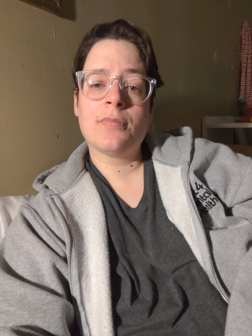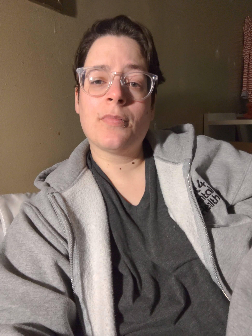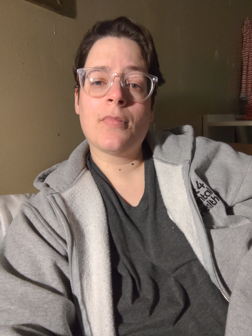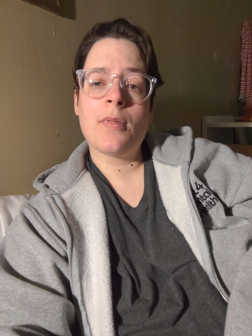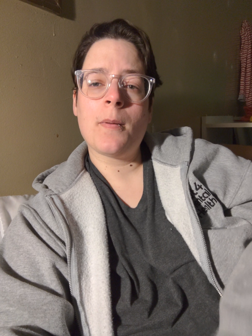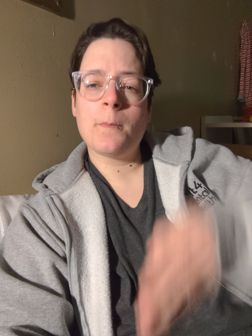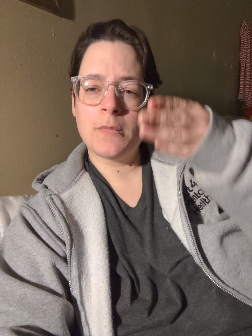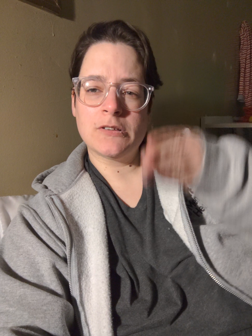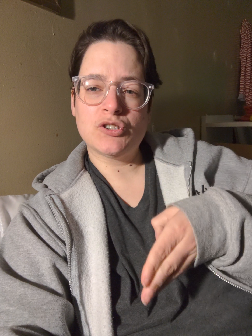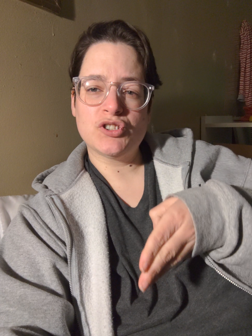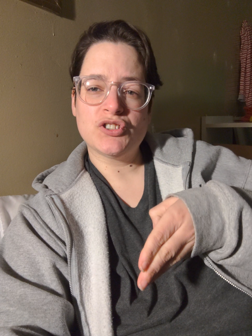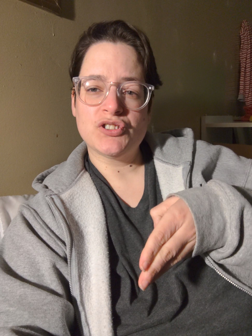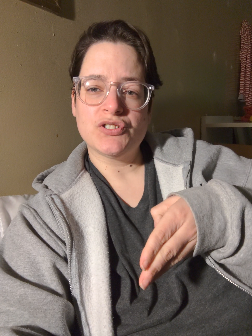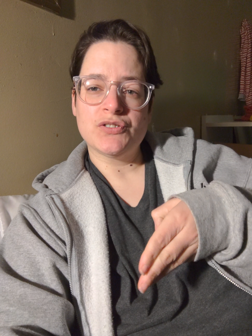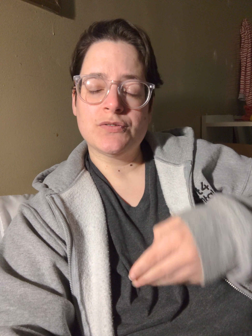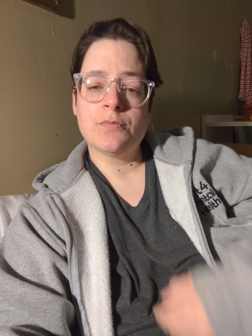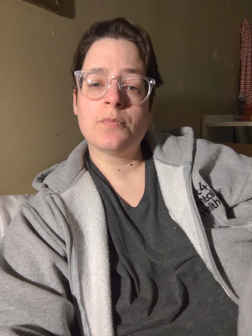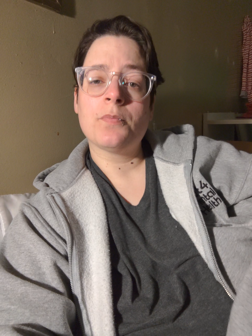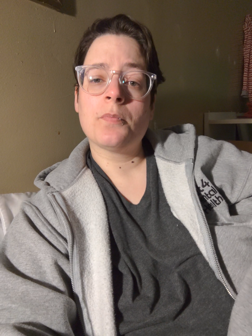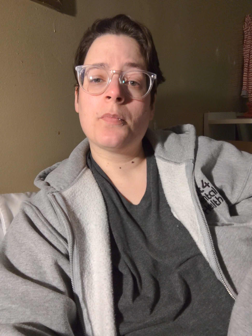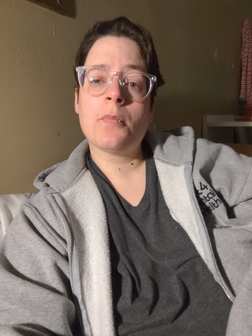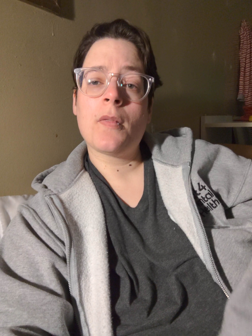person